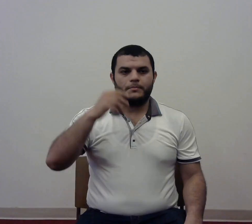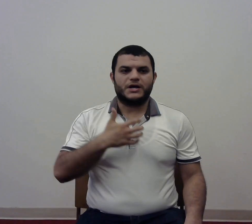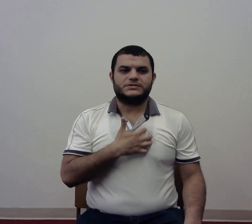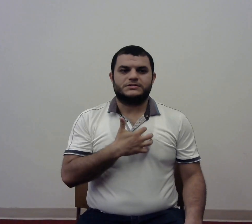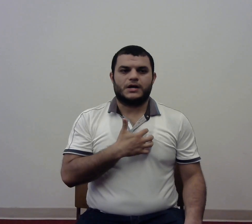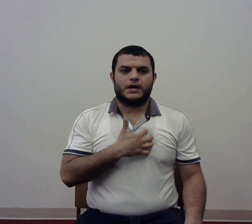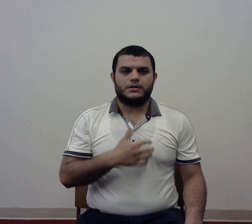istəmək